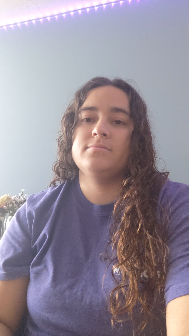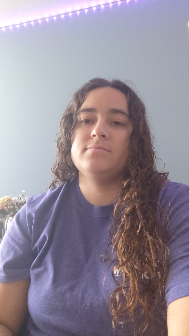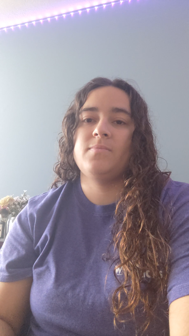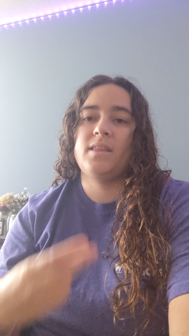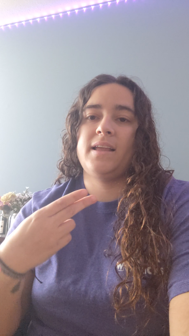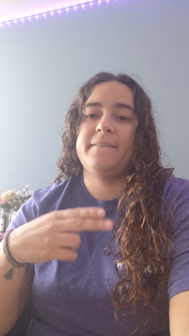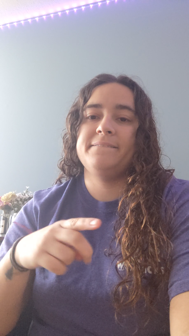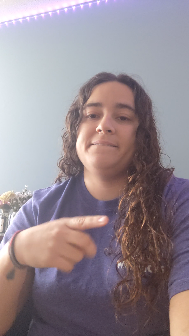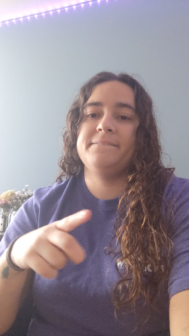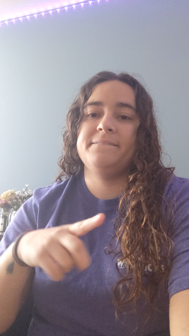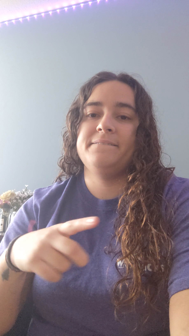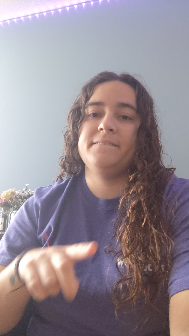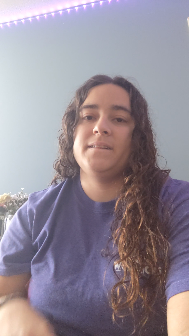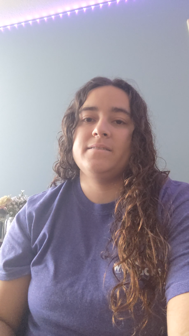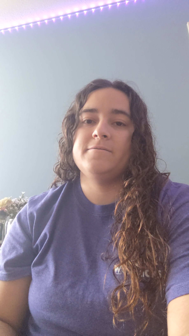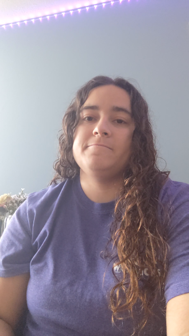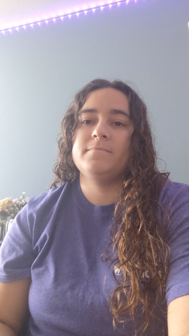knife